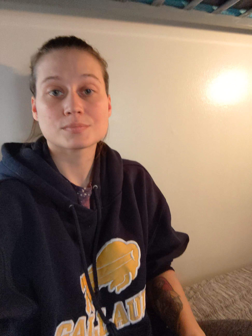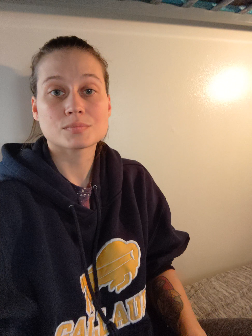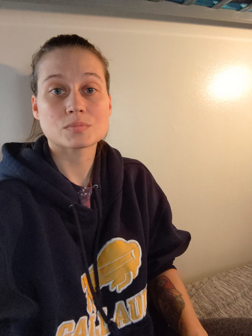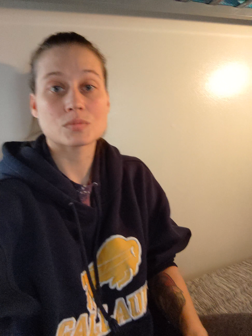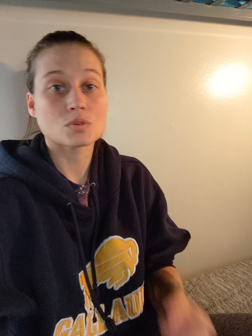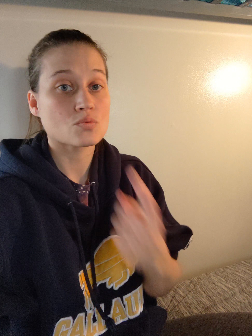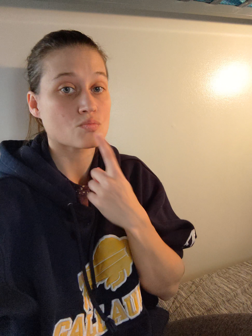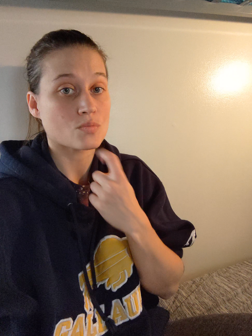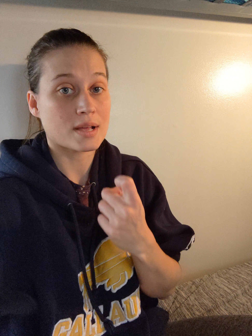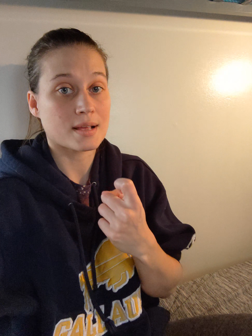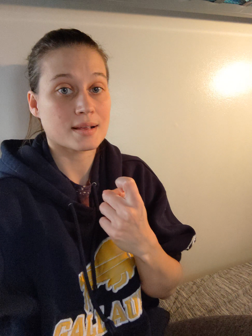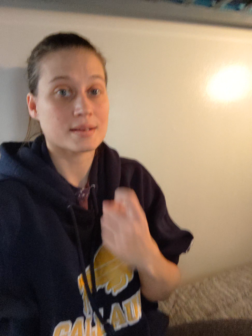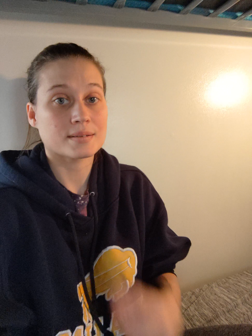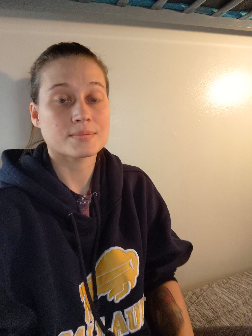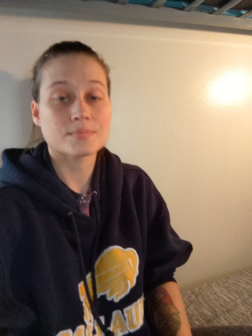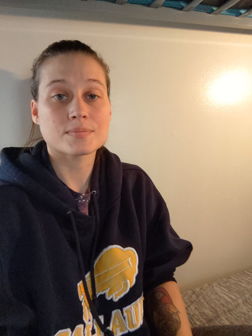red